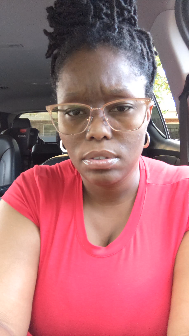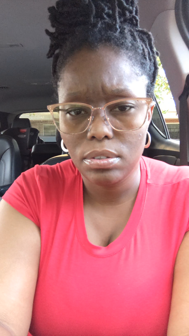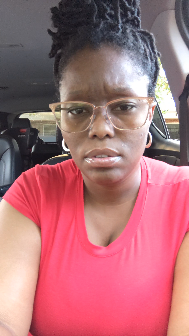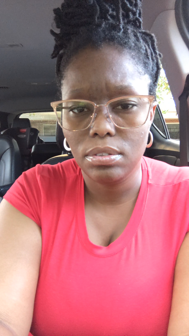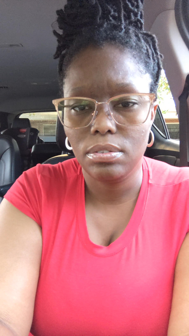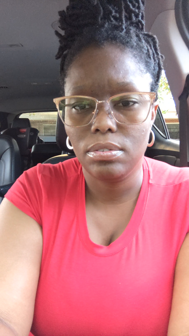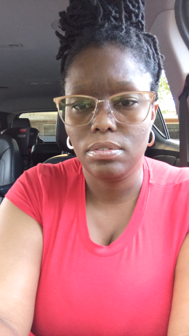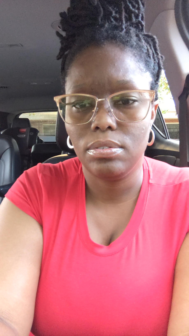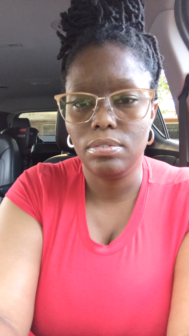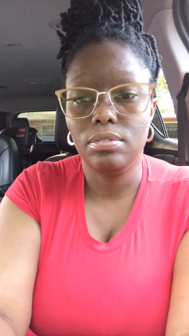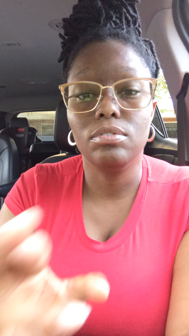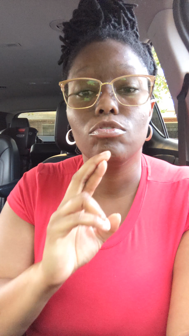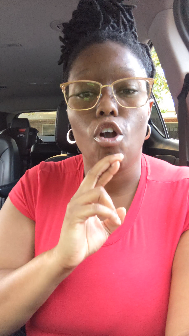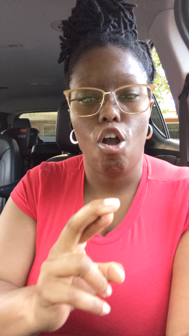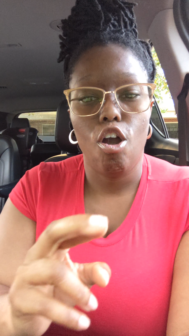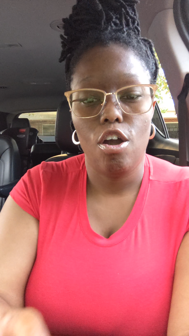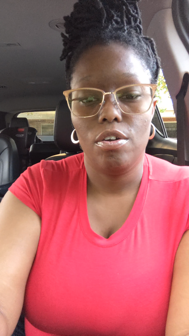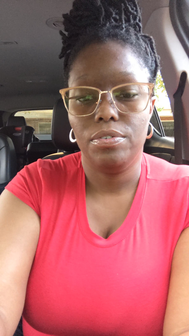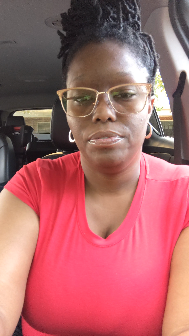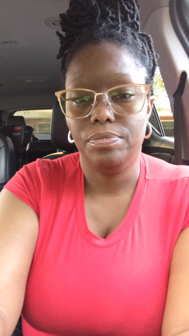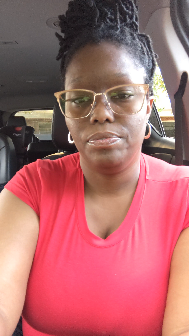are